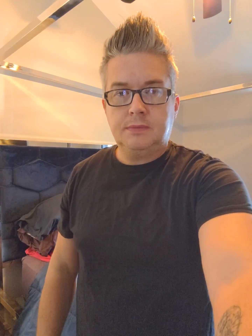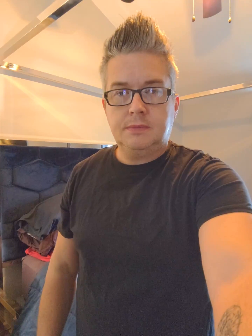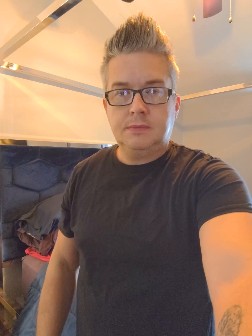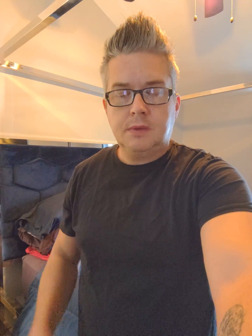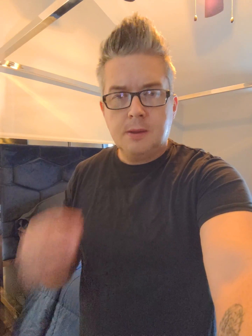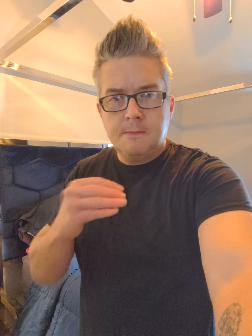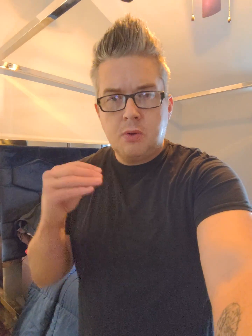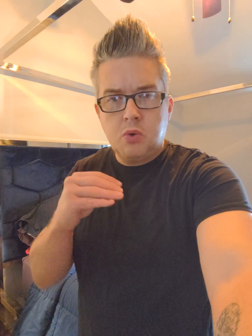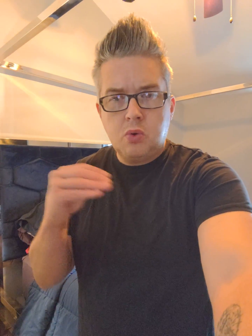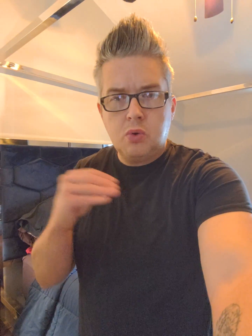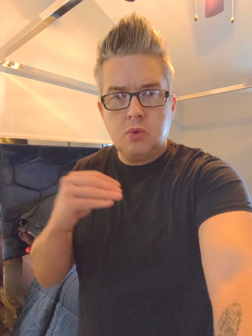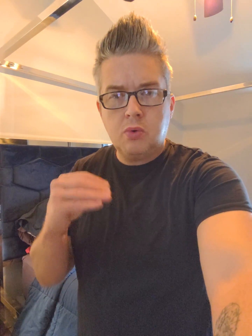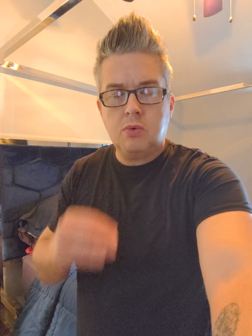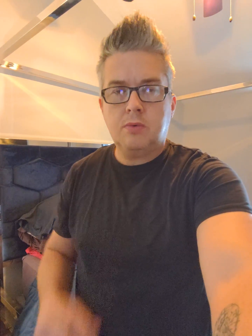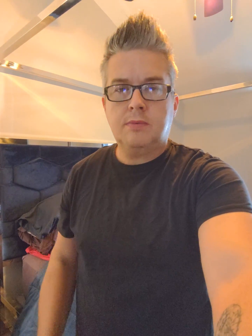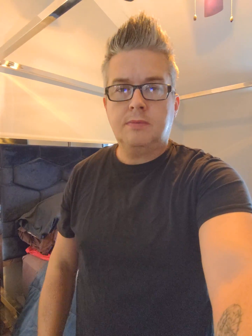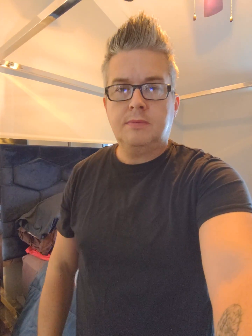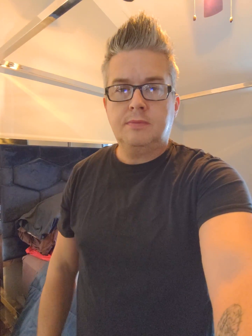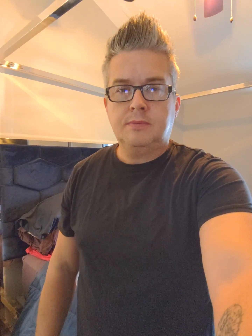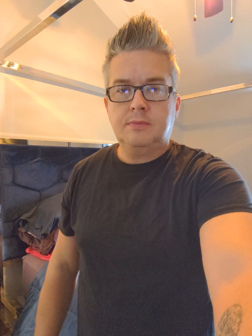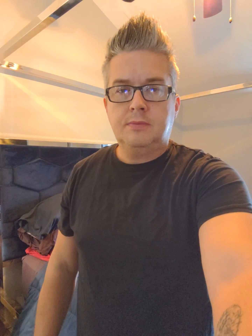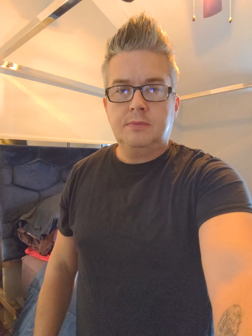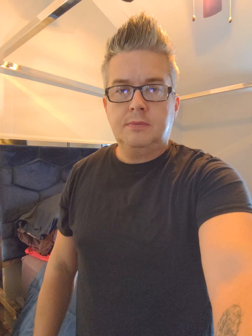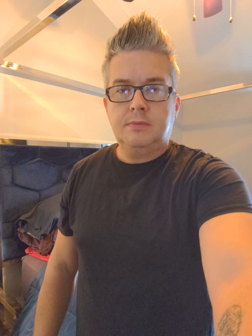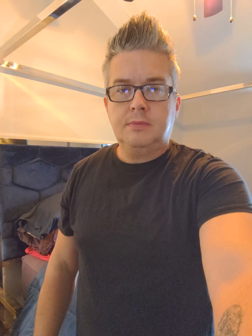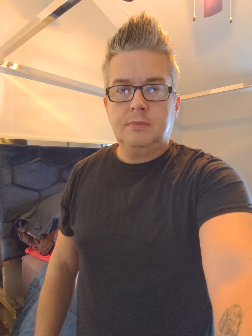more